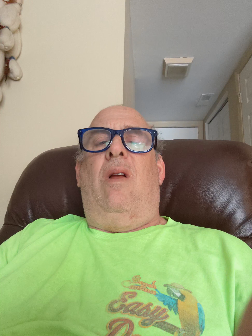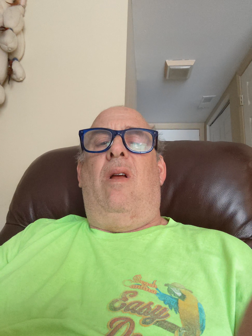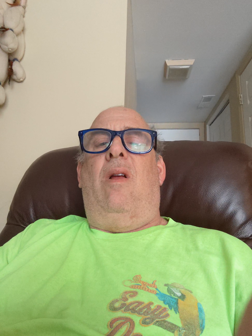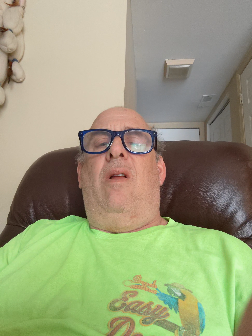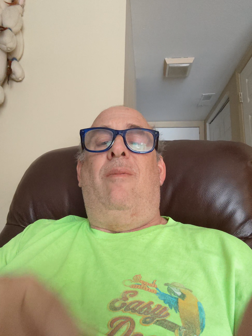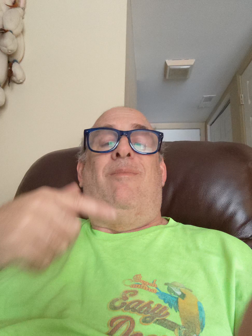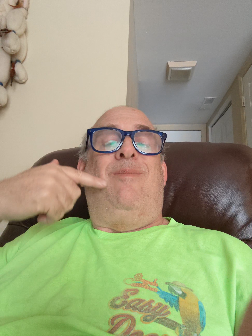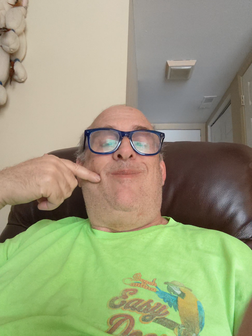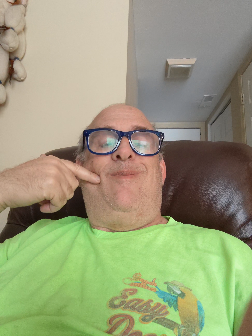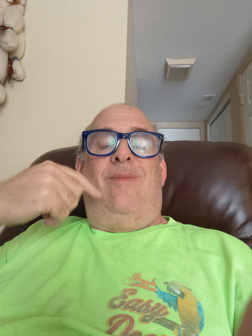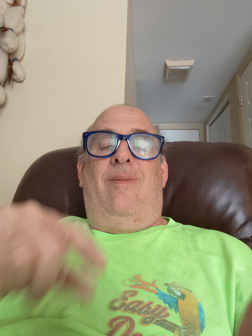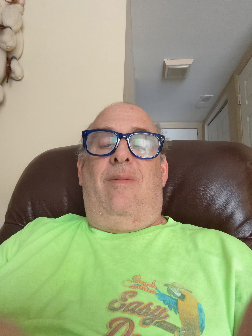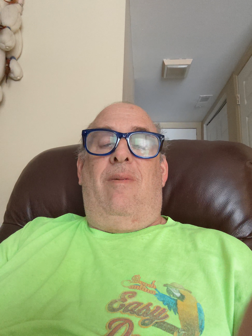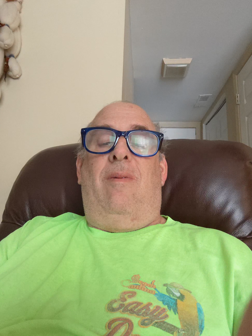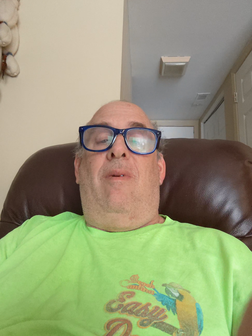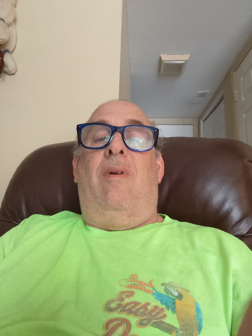smile